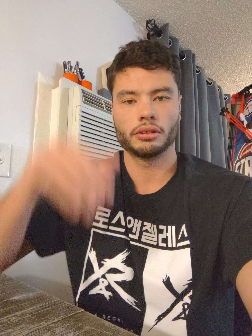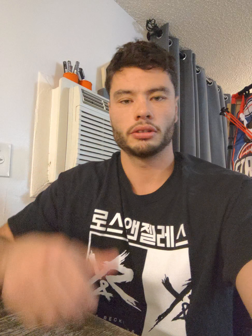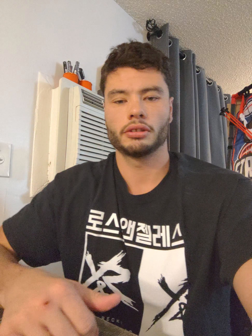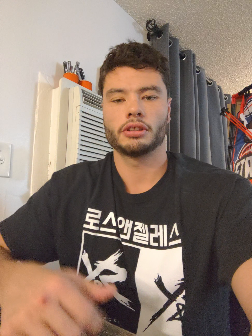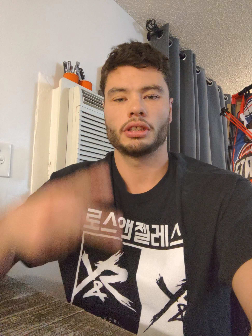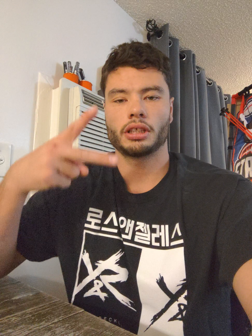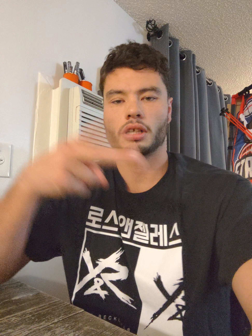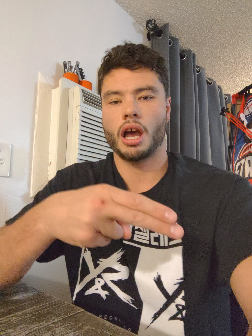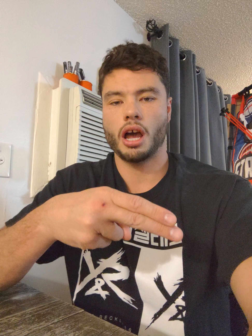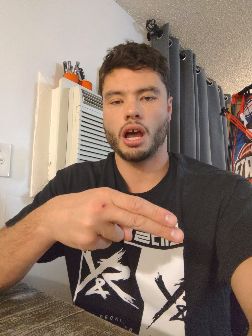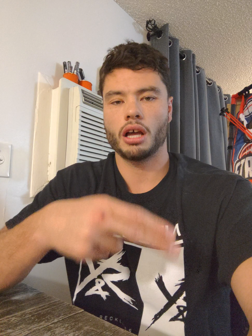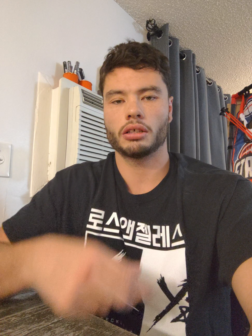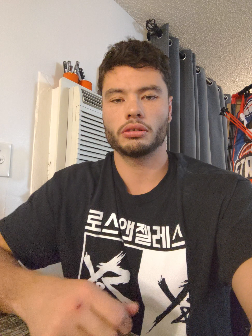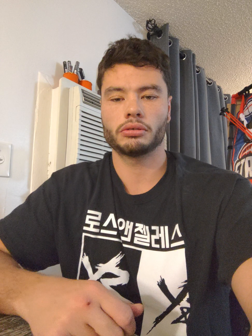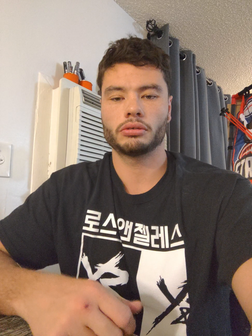cut